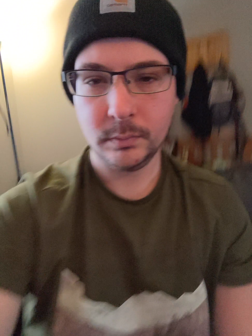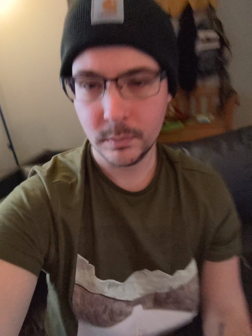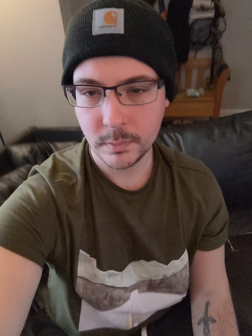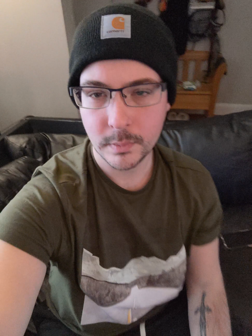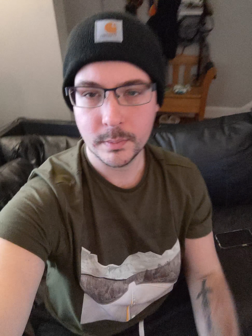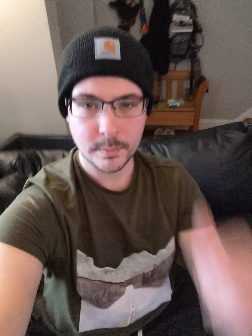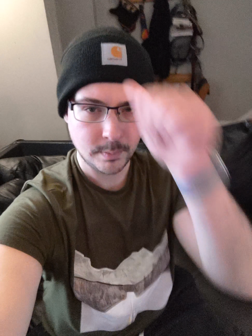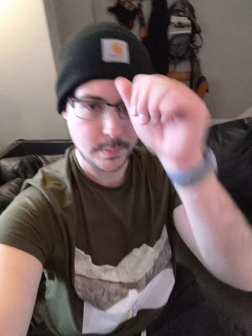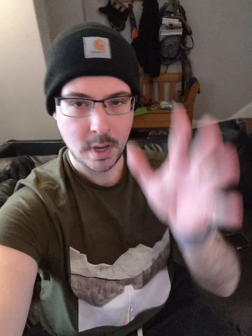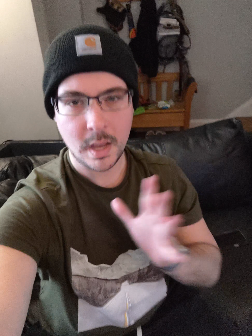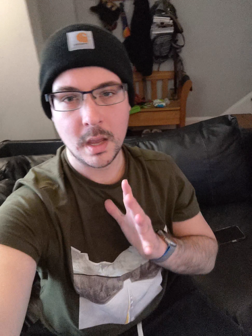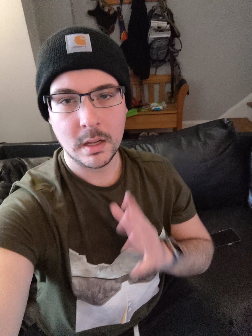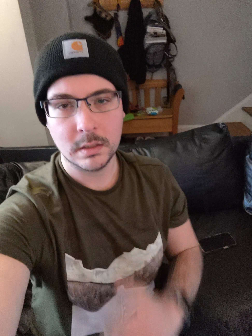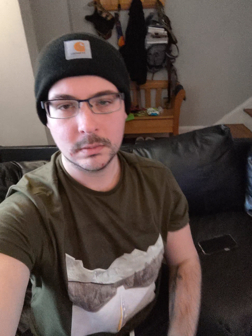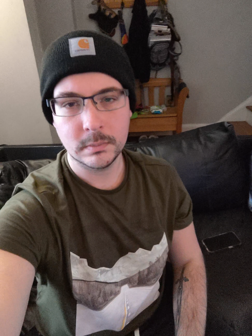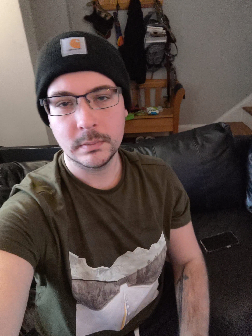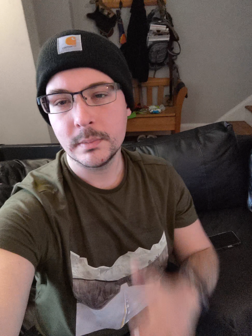man